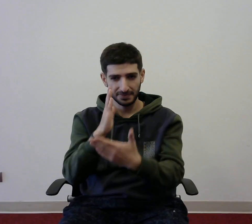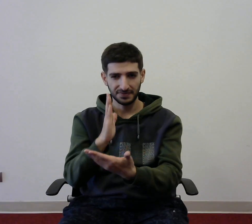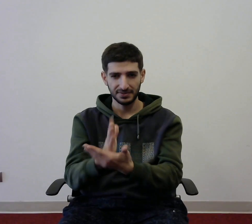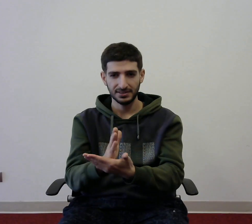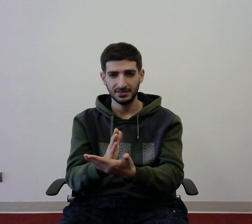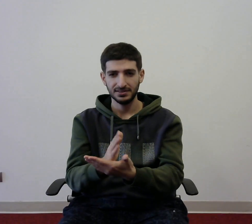var